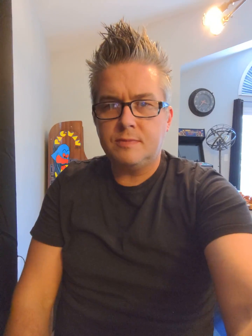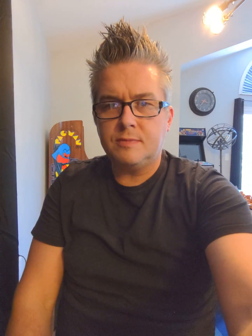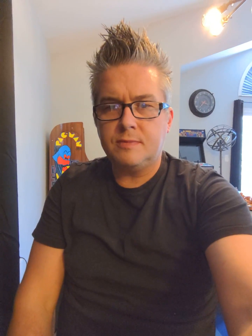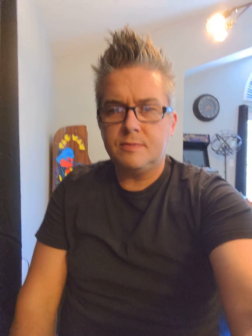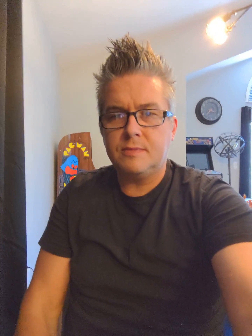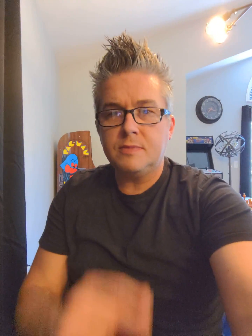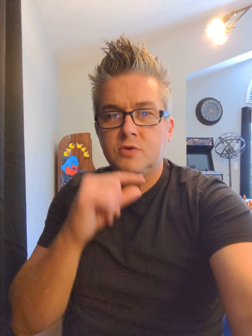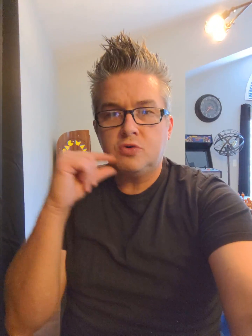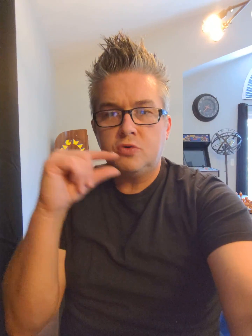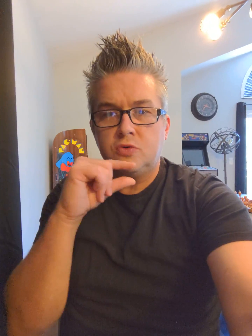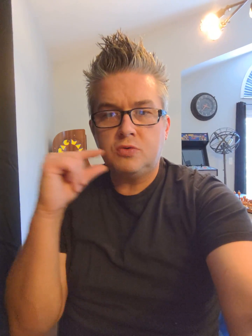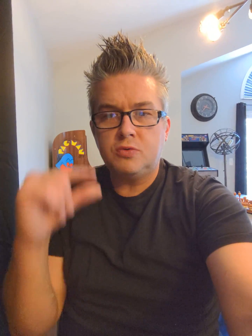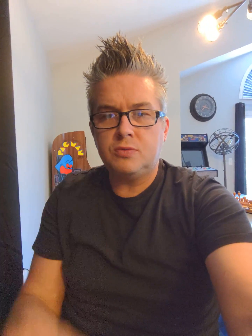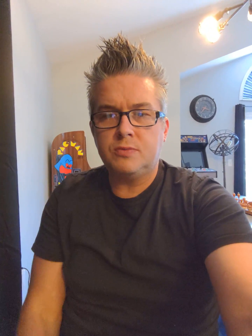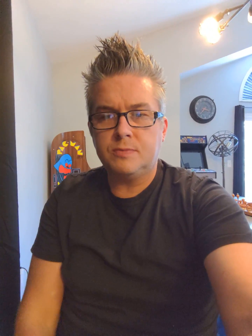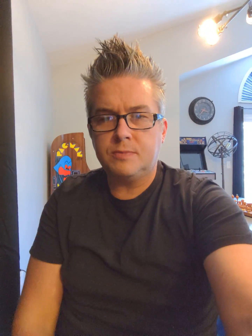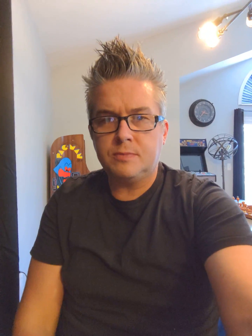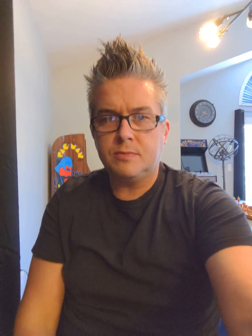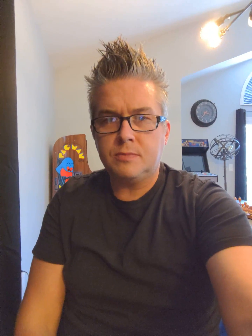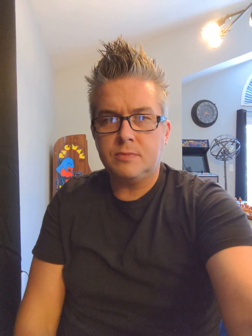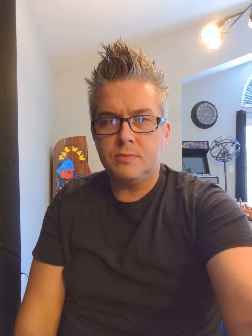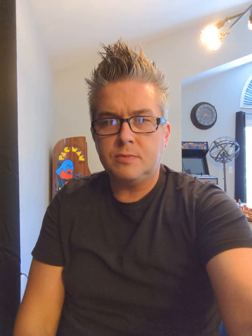glue